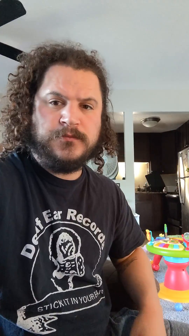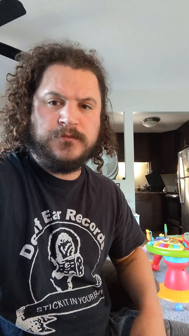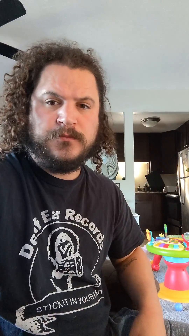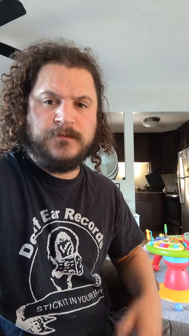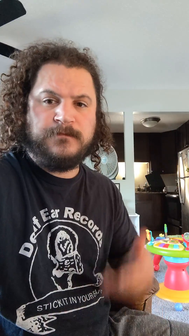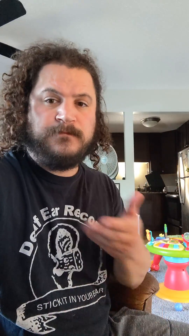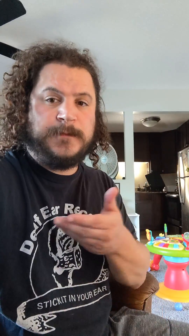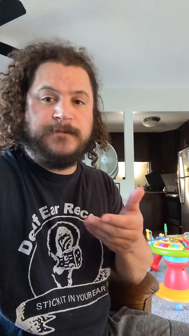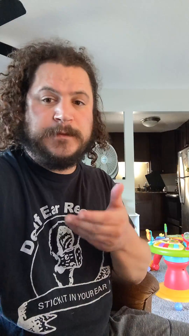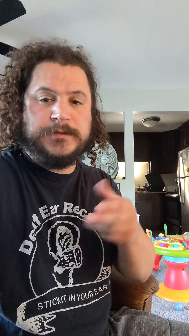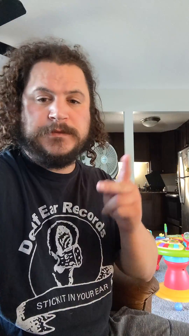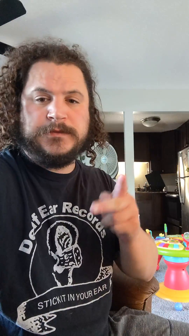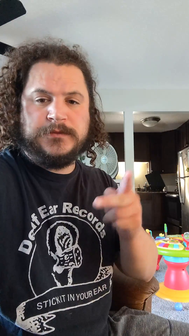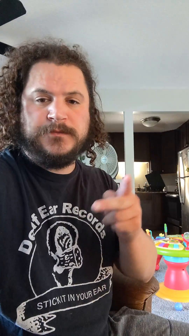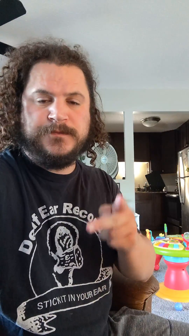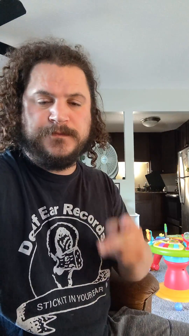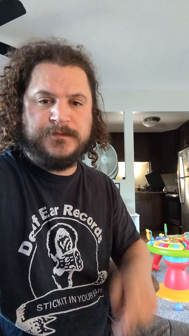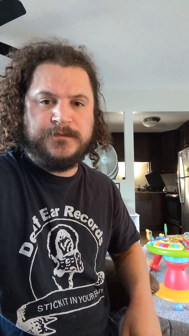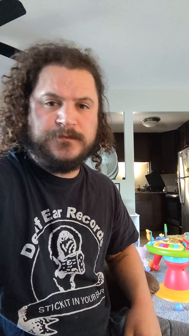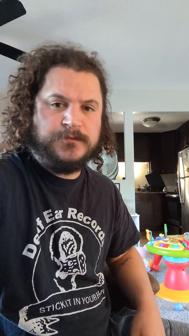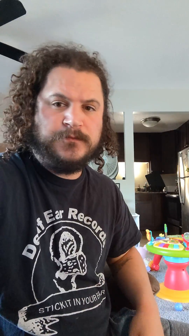babysitter